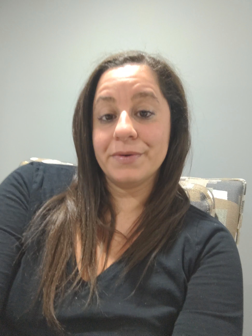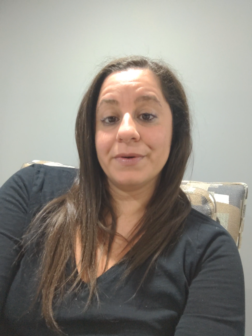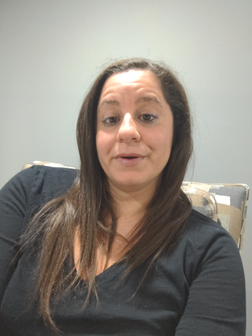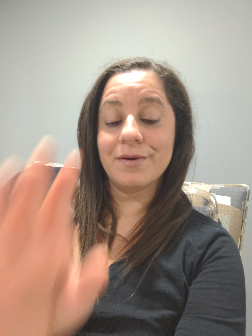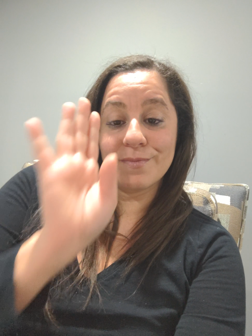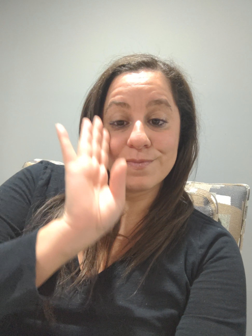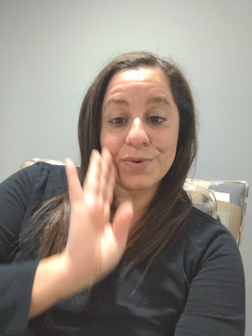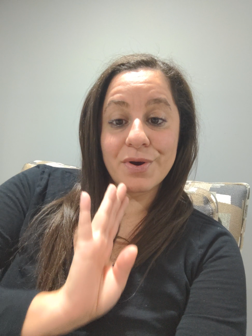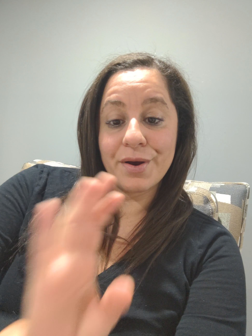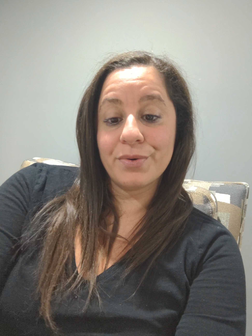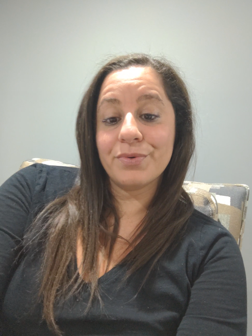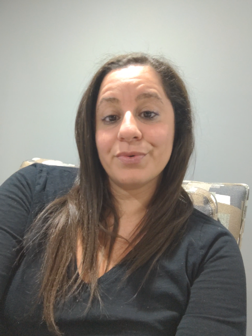brown